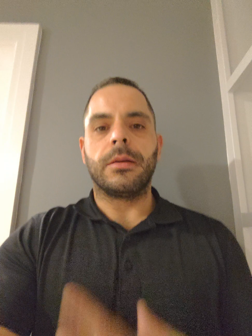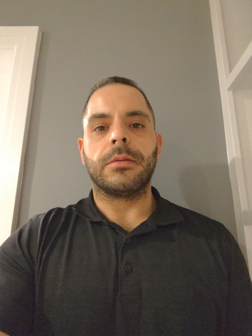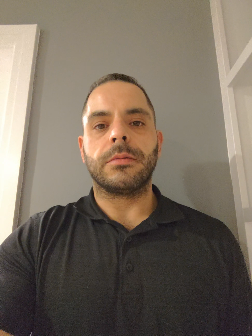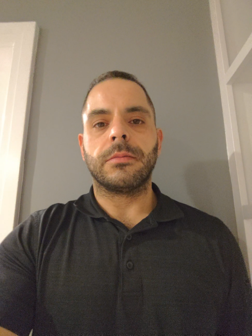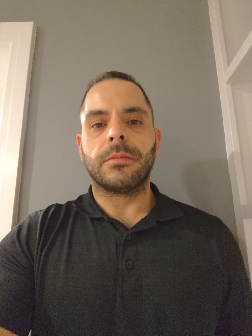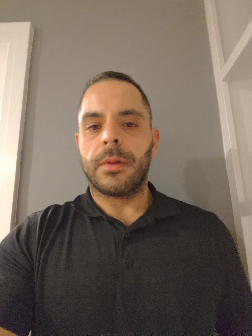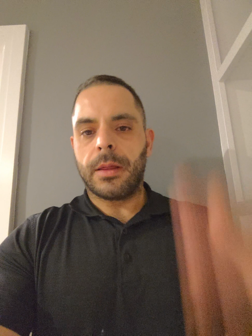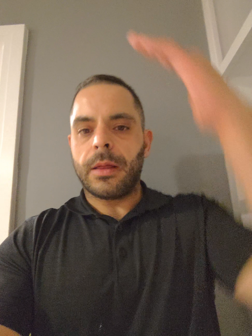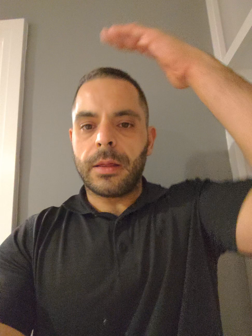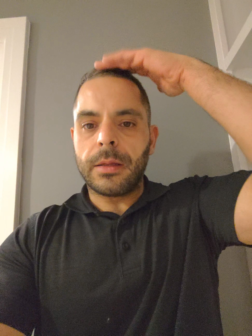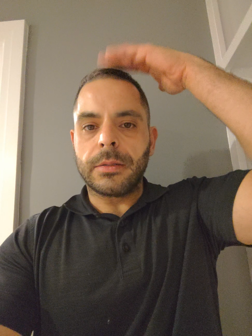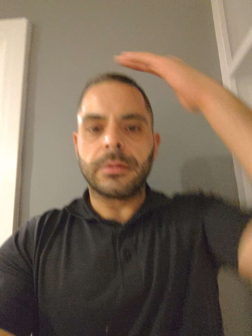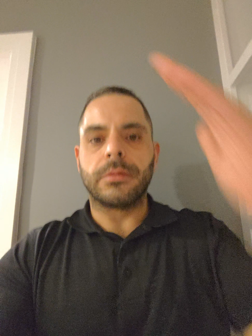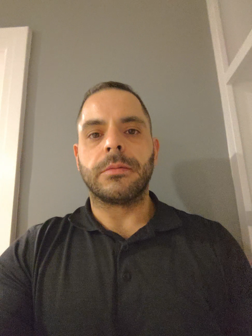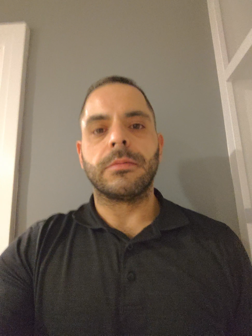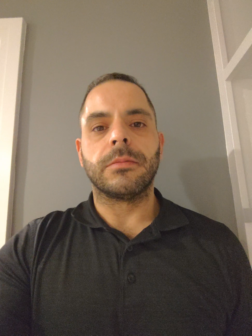hat